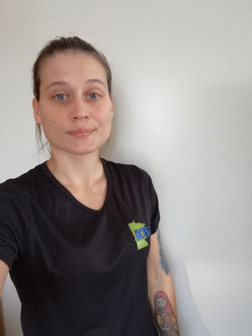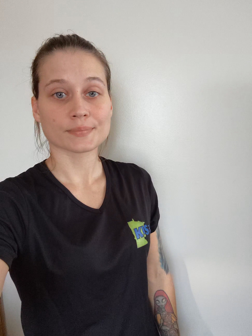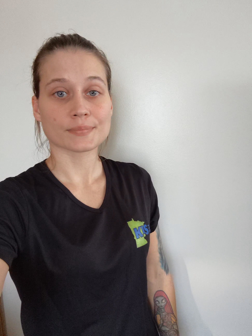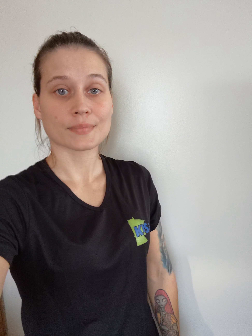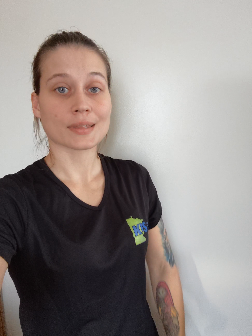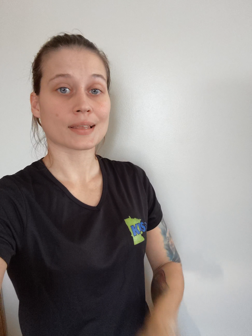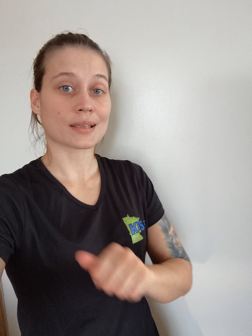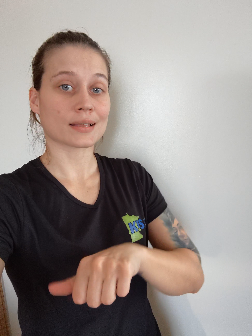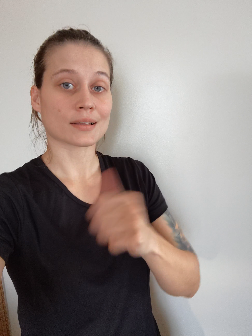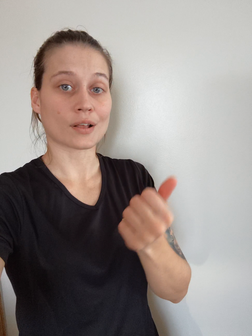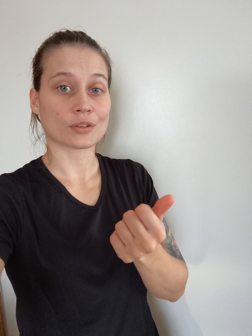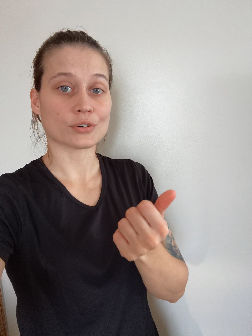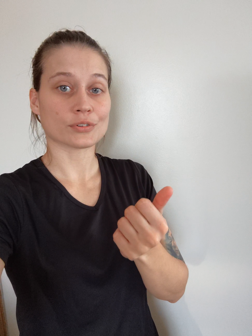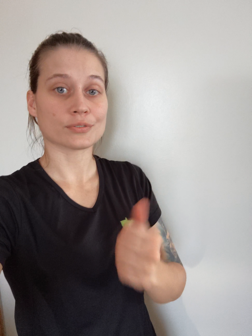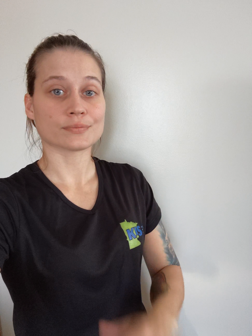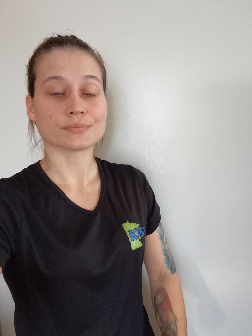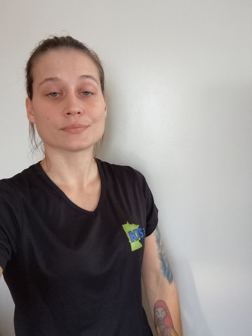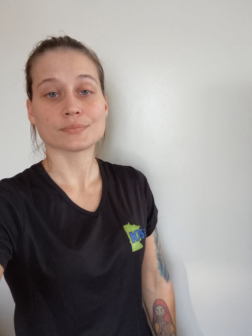another